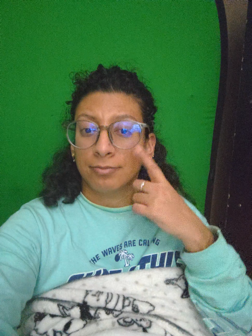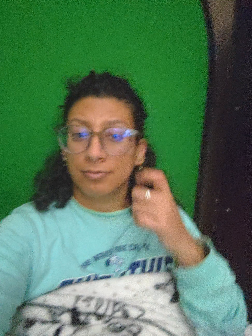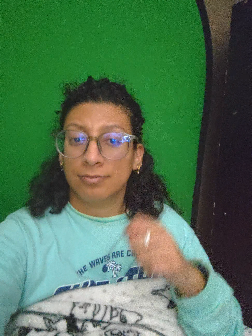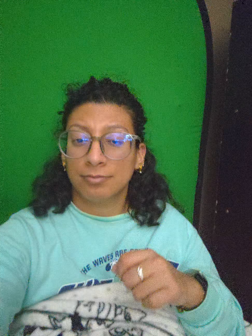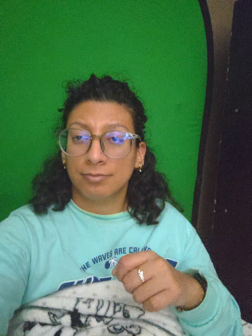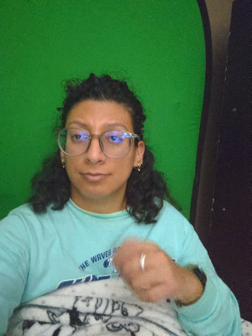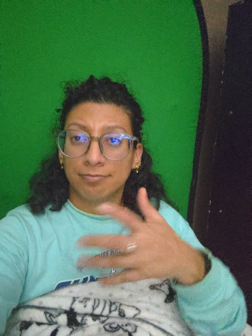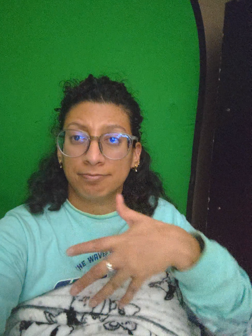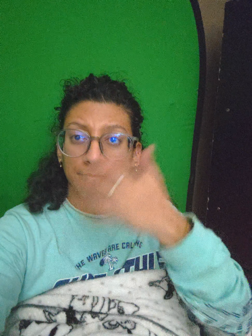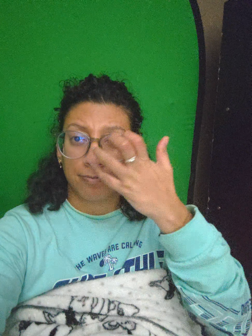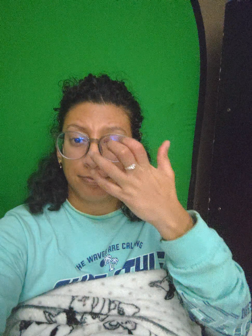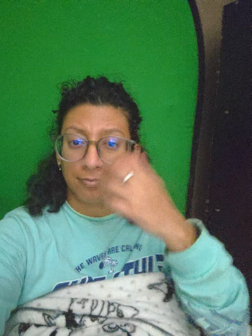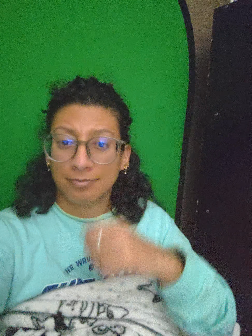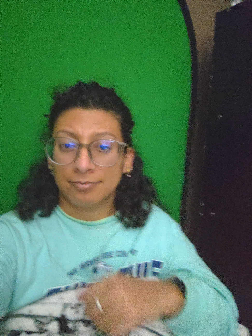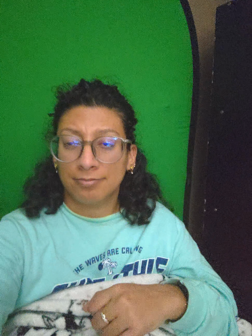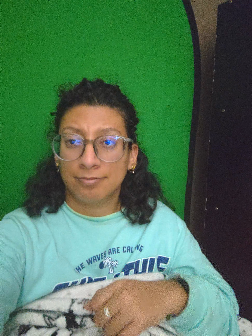mad